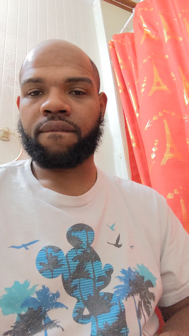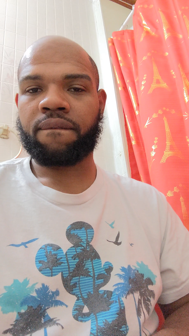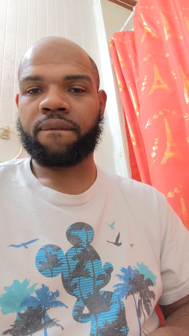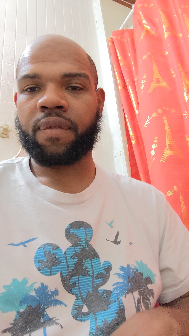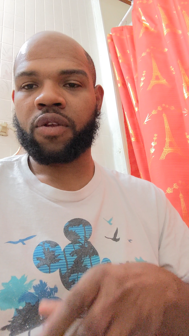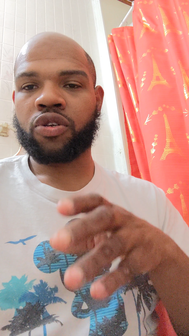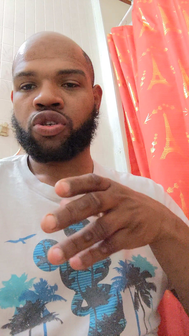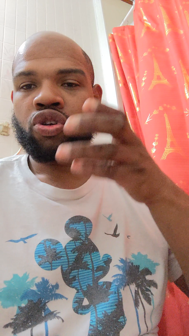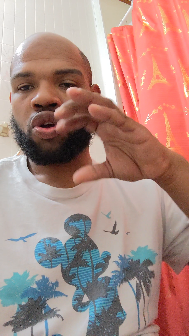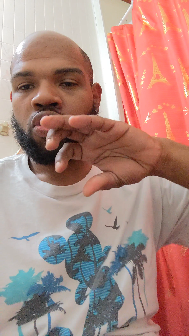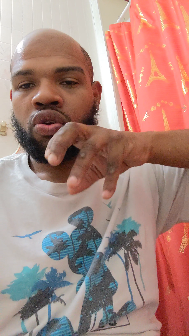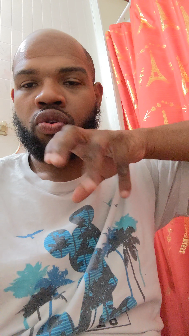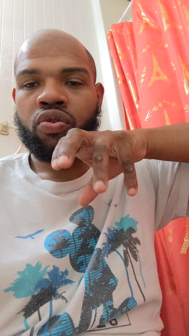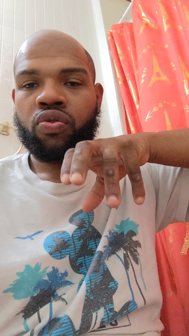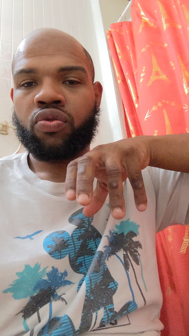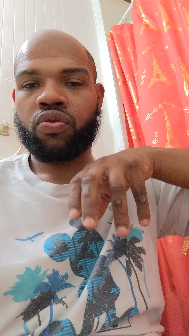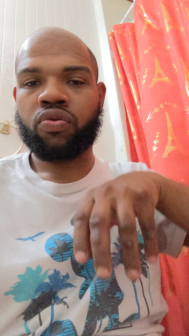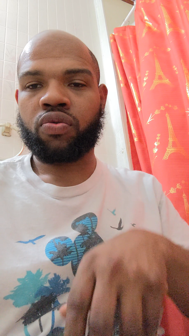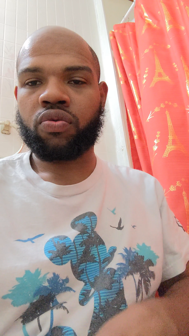jar